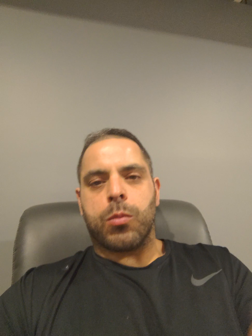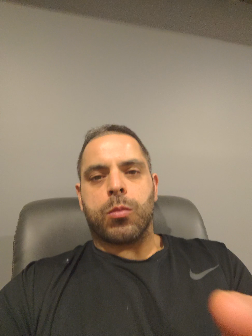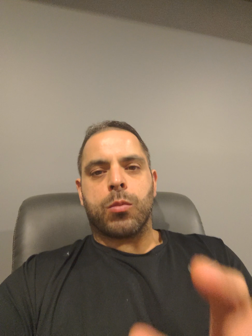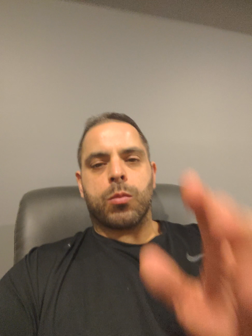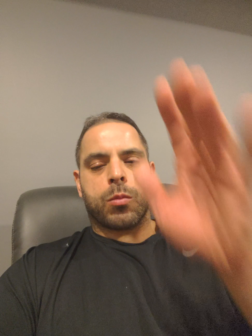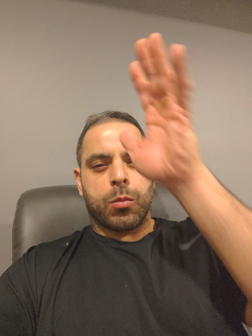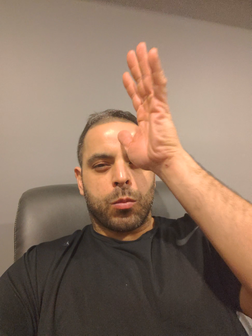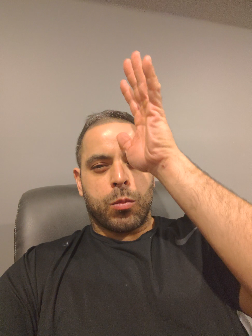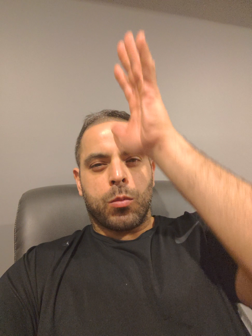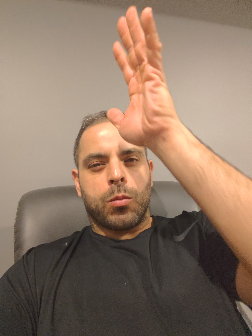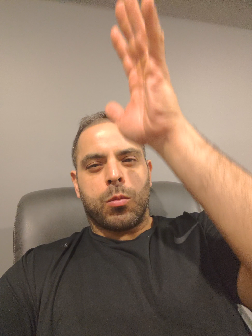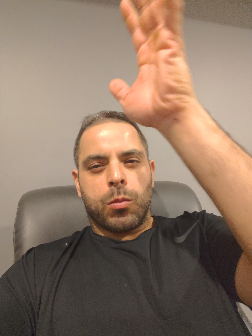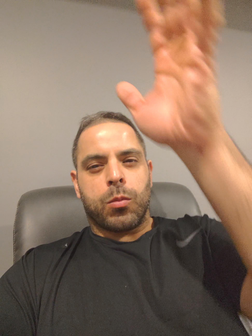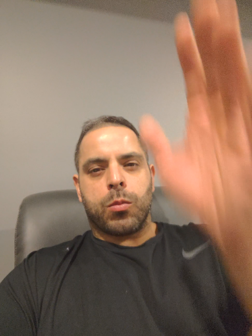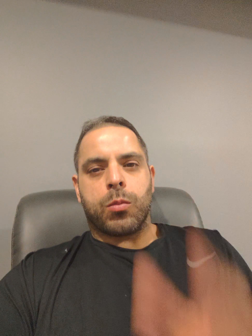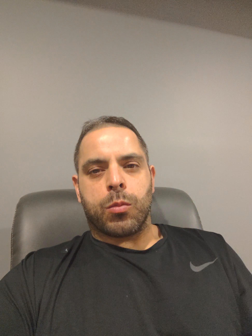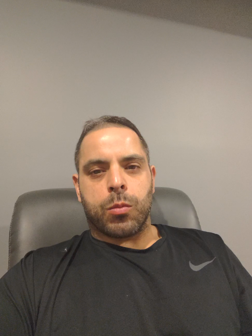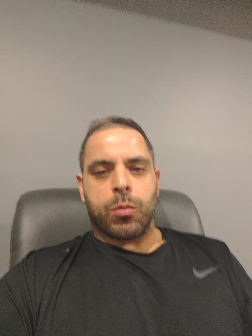grandpa